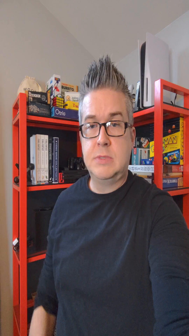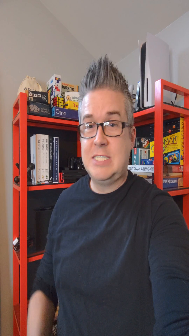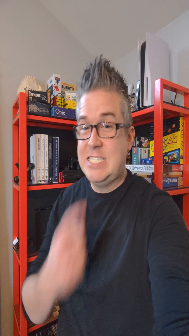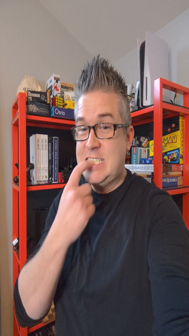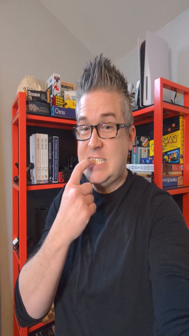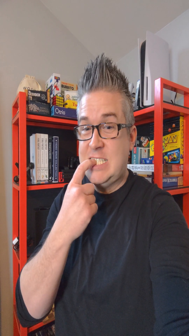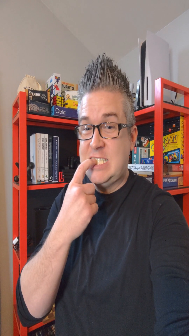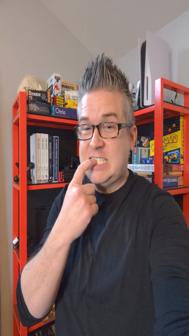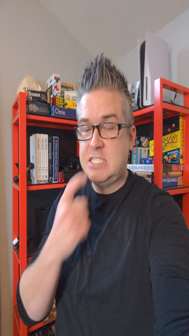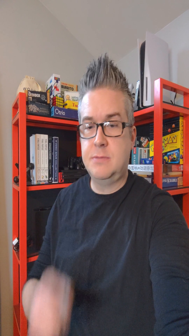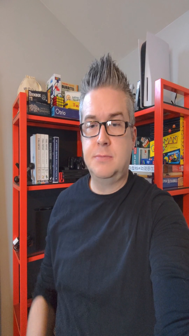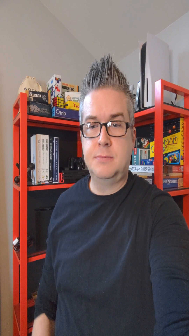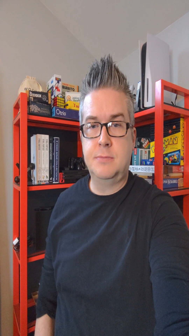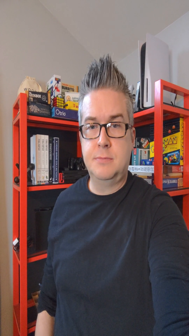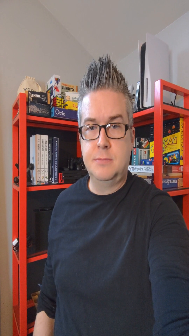window